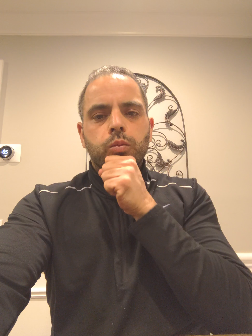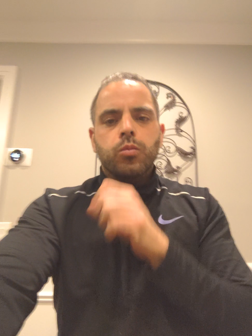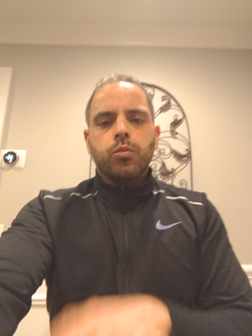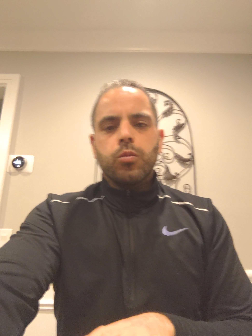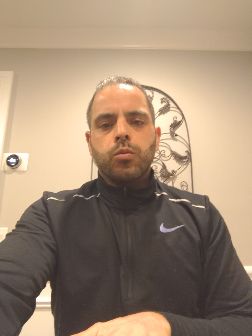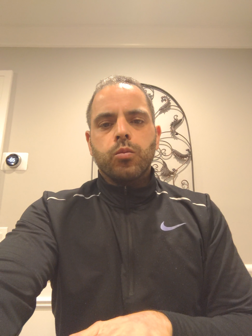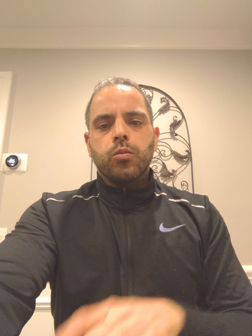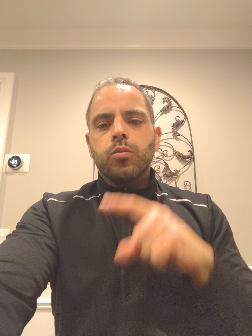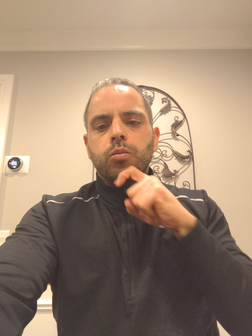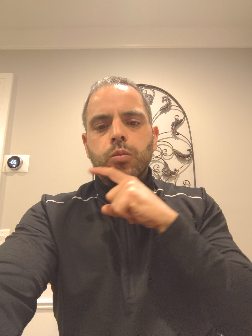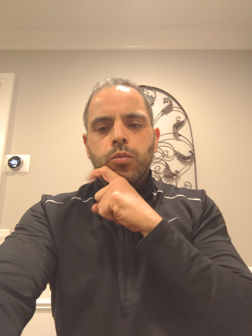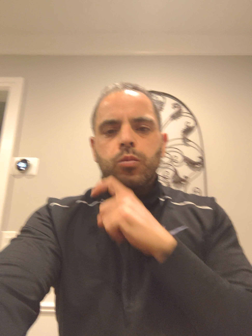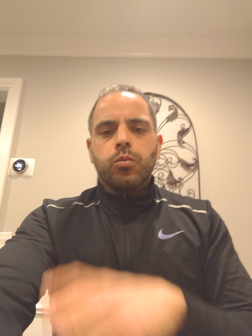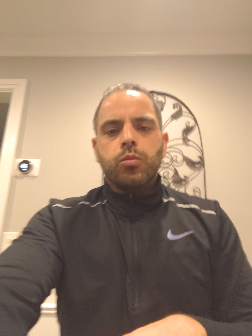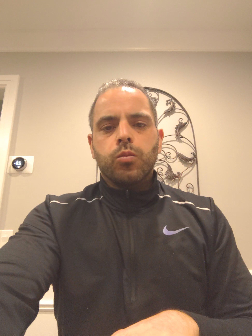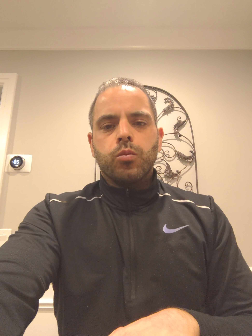cereal